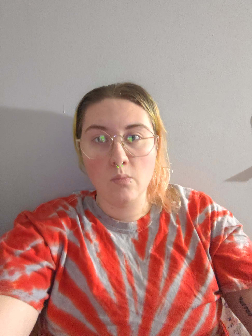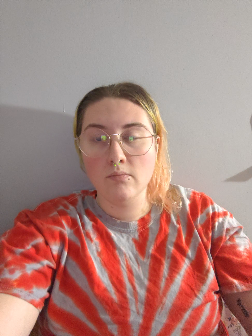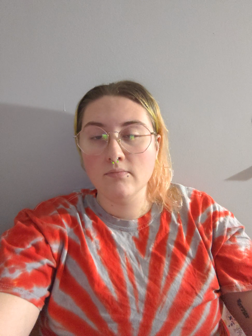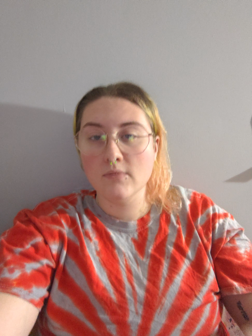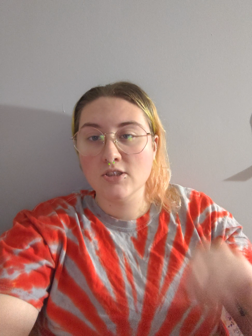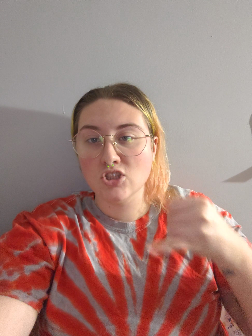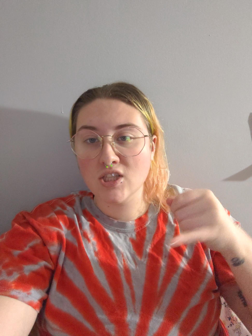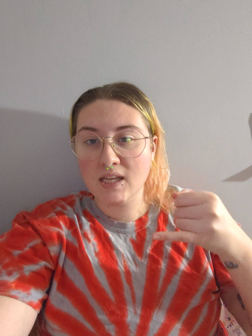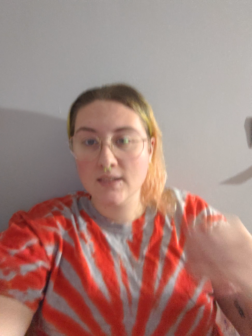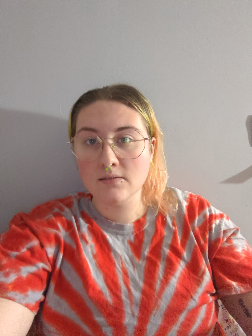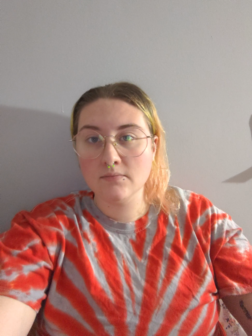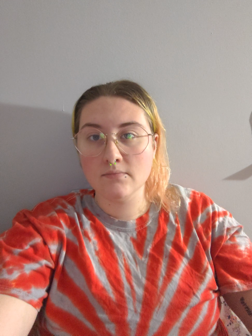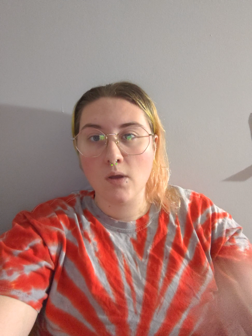jeans